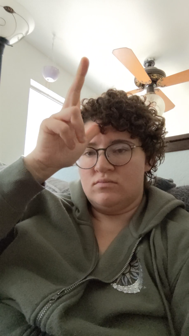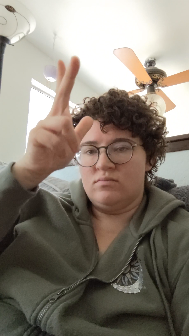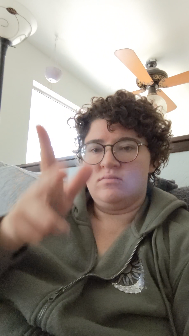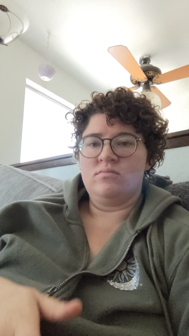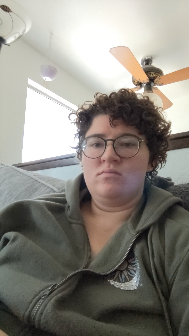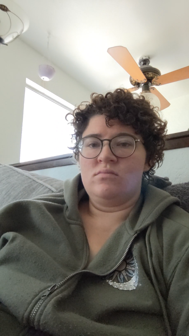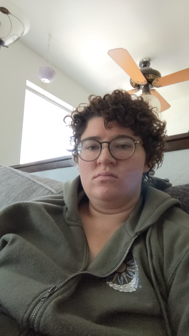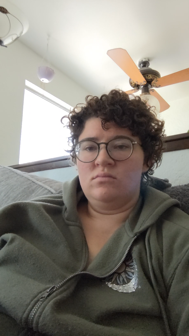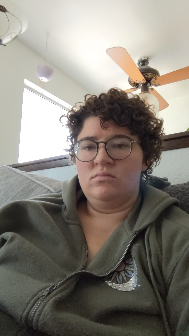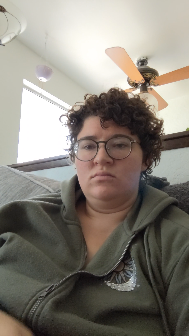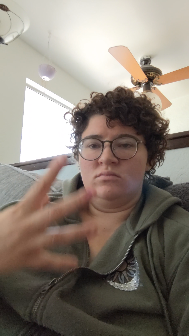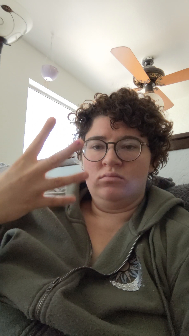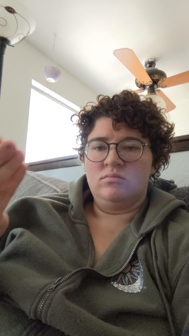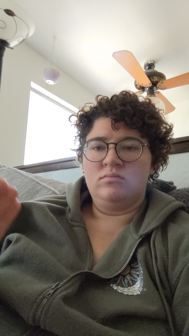got to